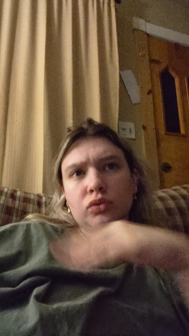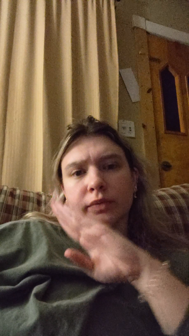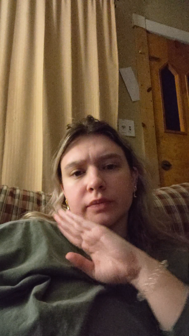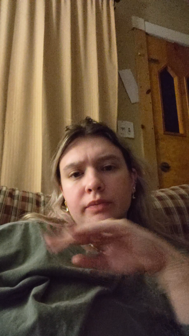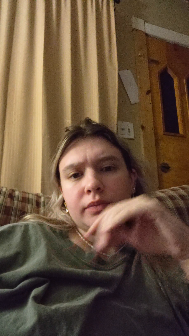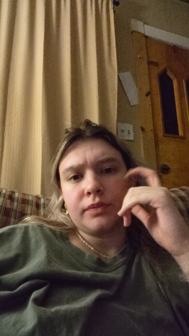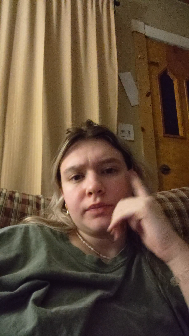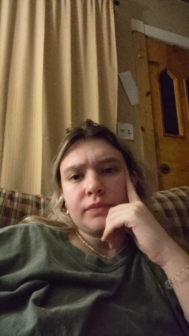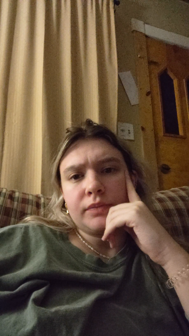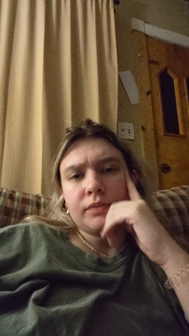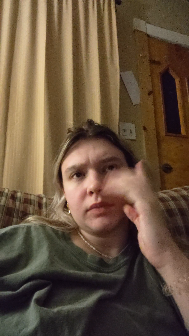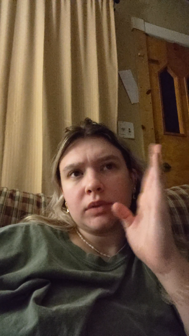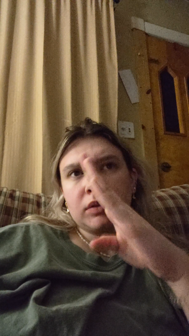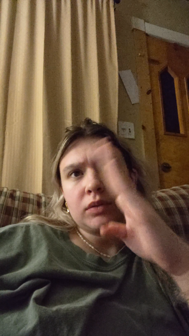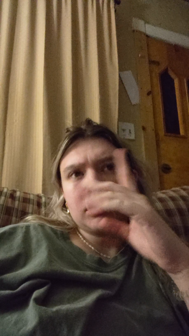downtown